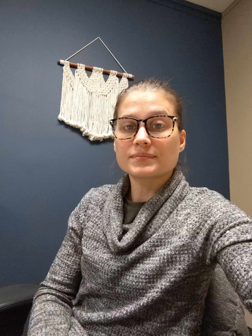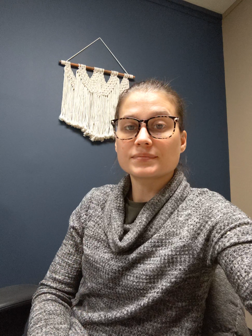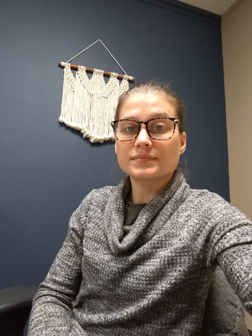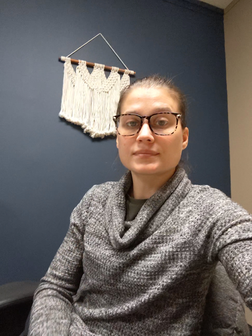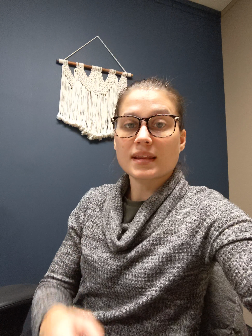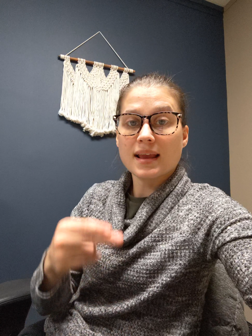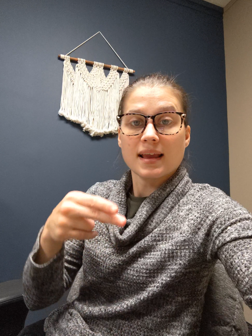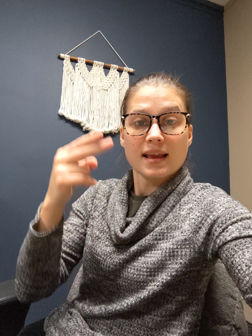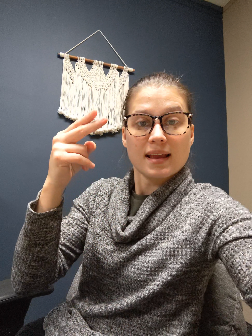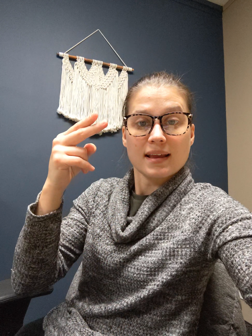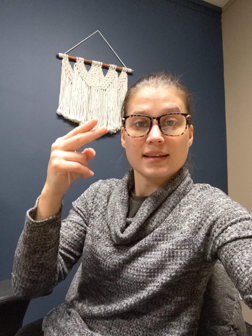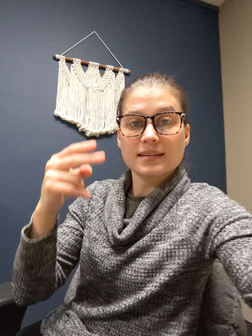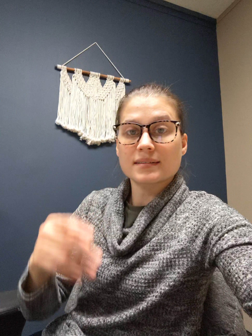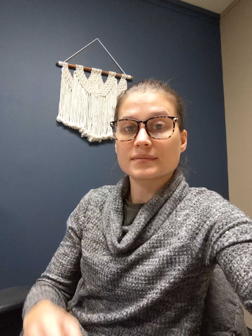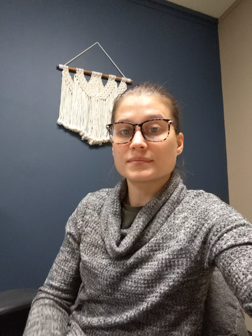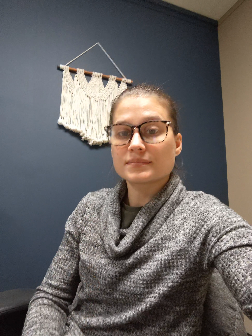high